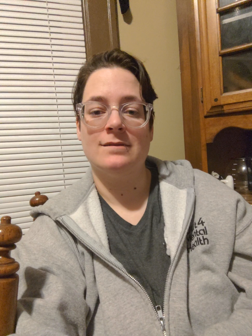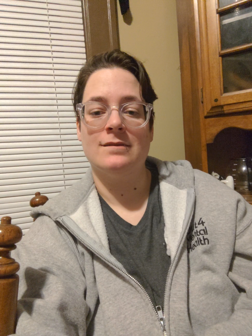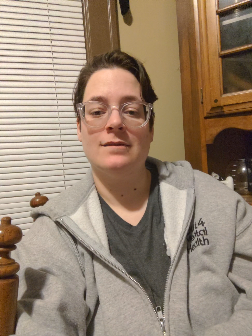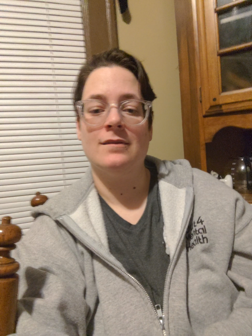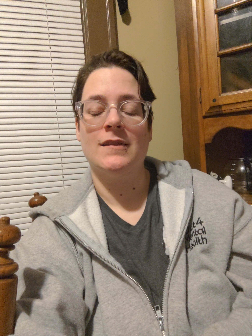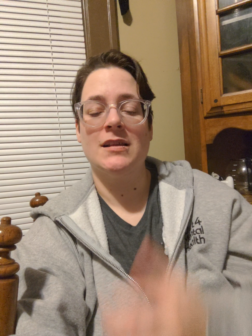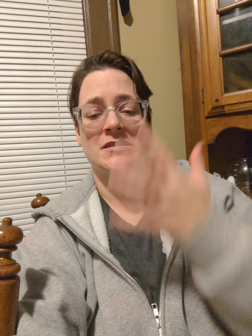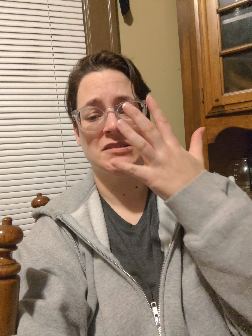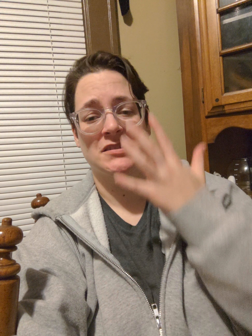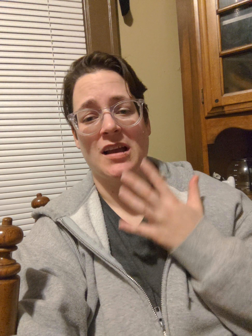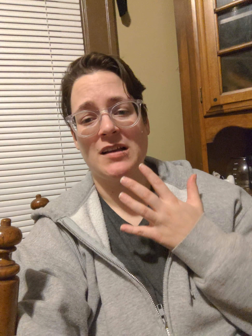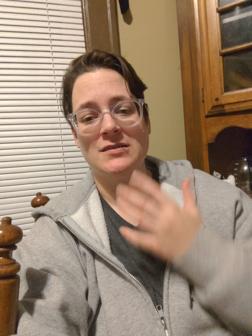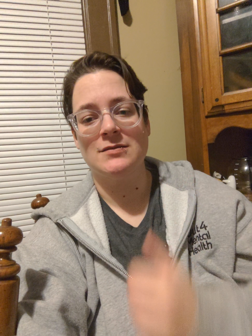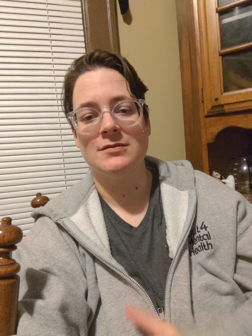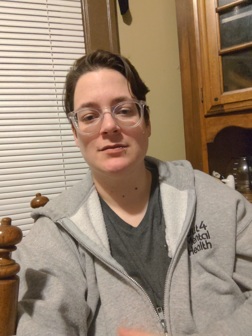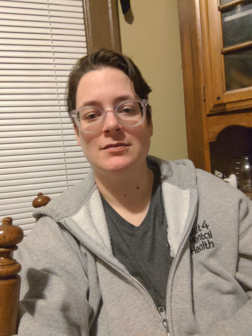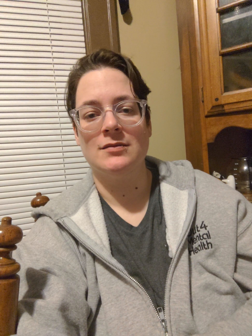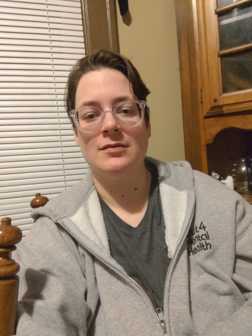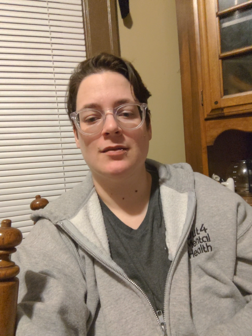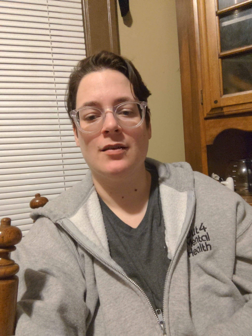sad